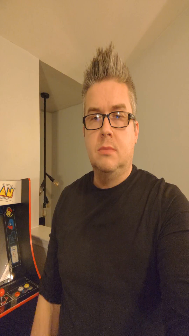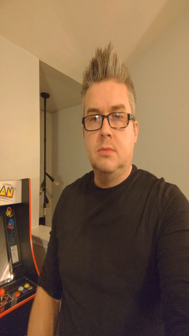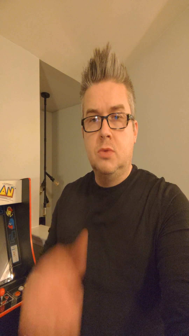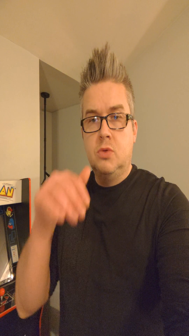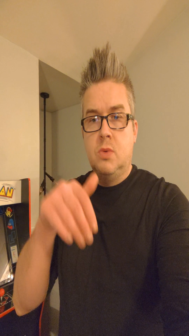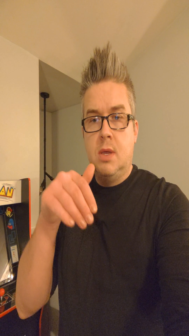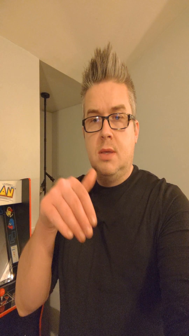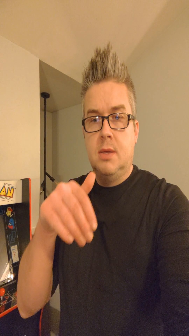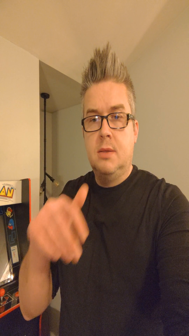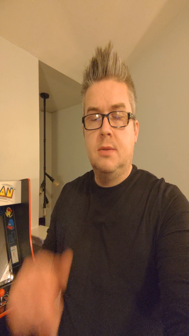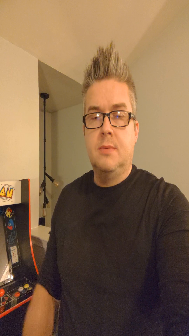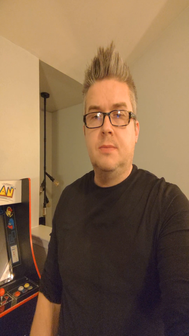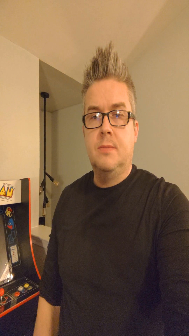night